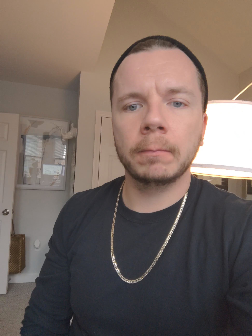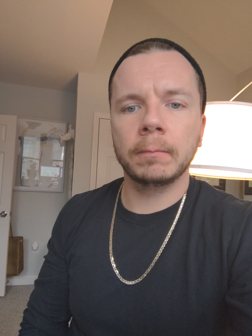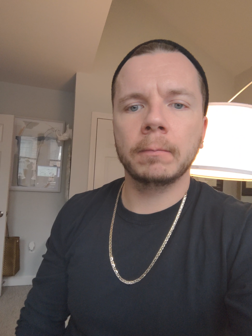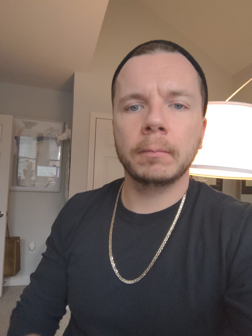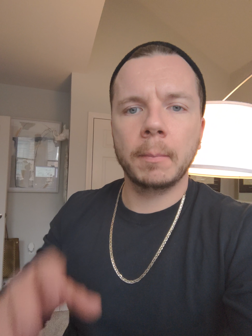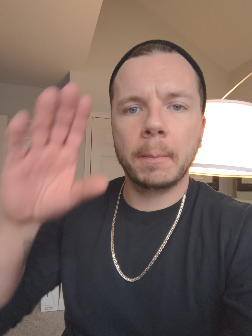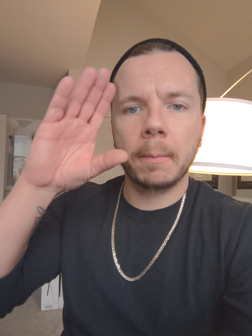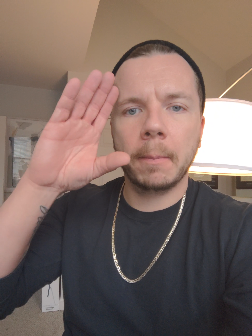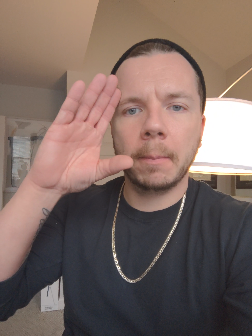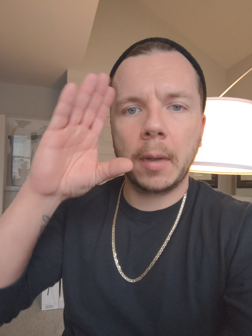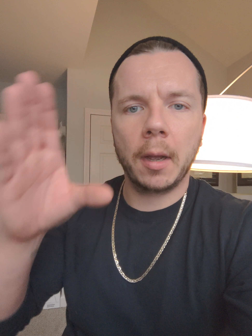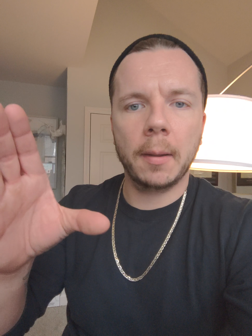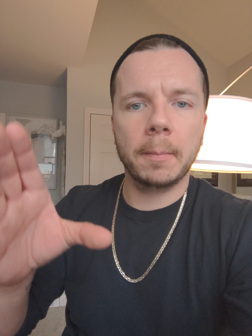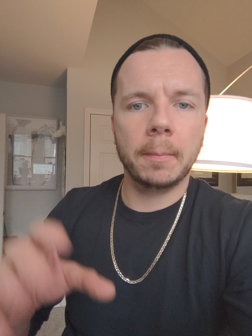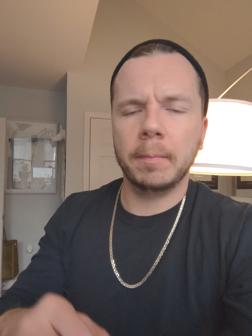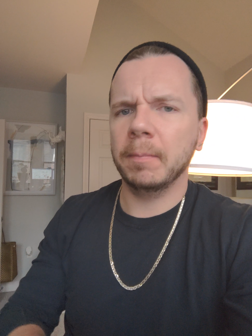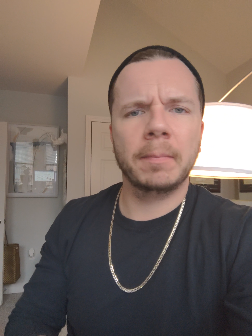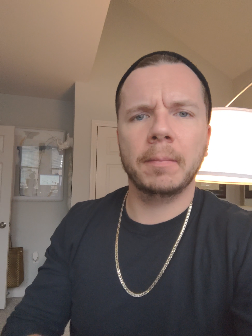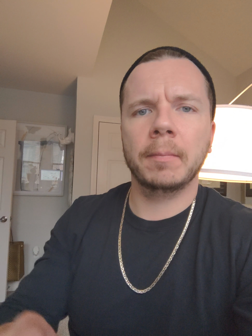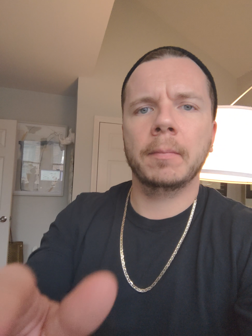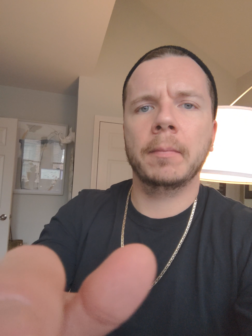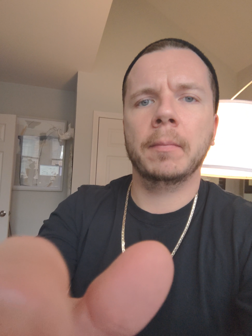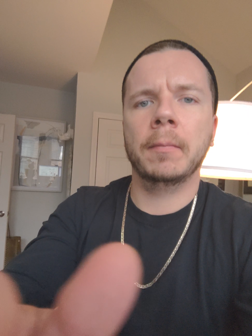bye